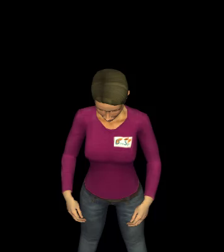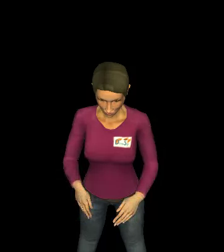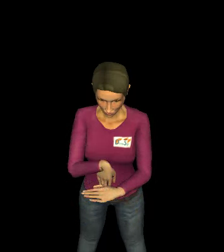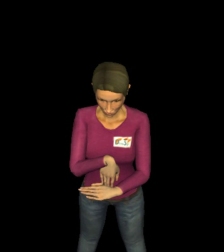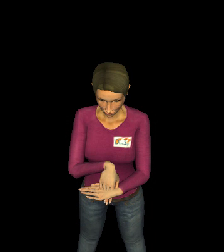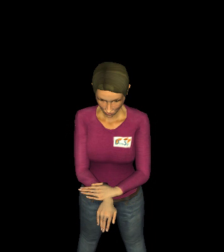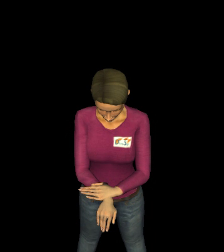قبو